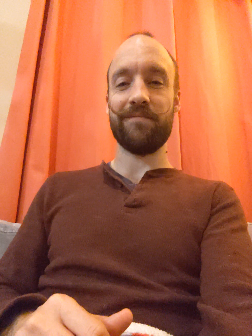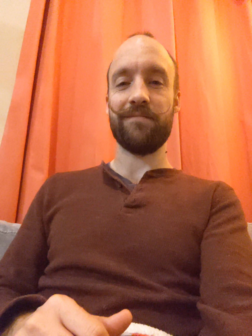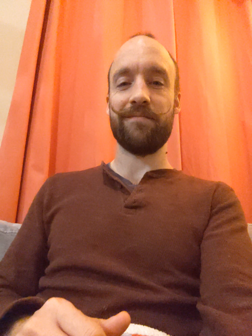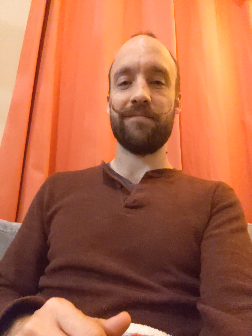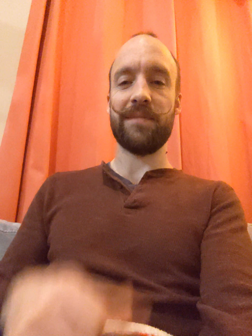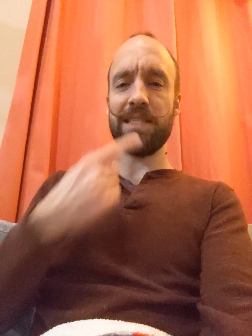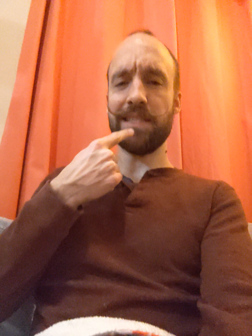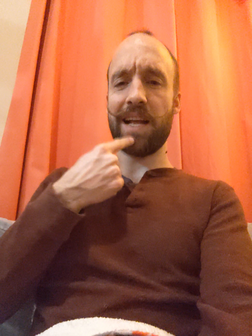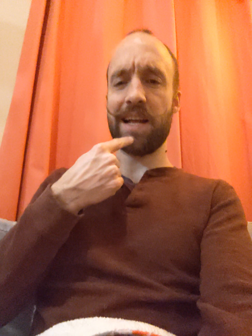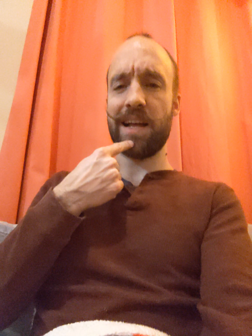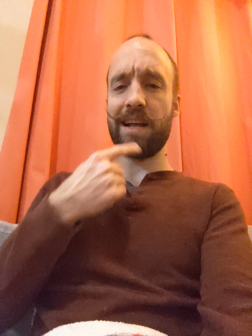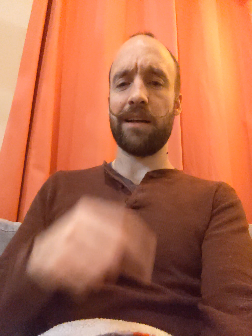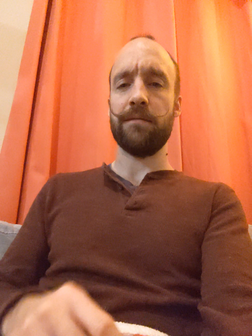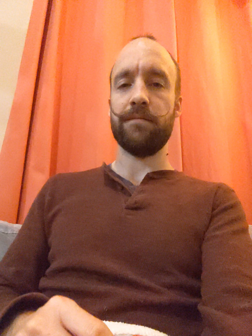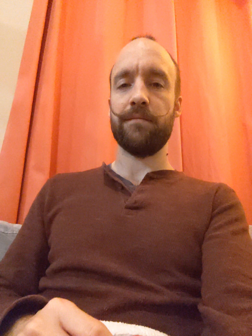say